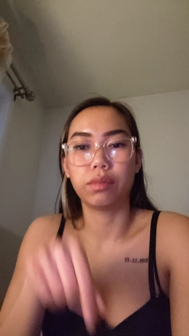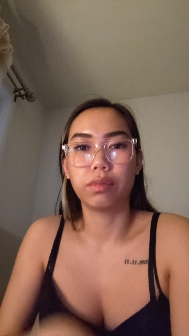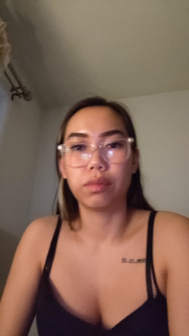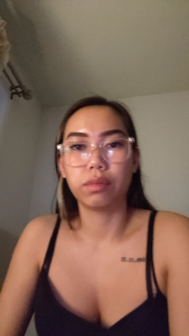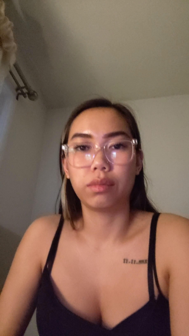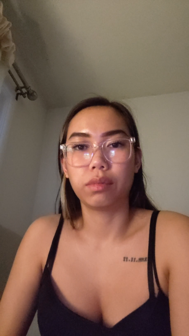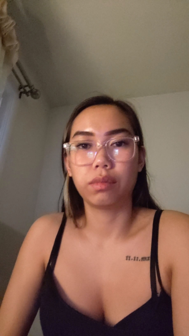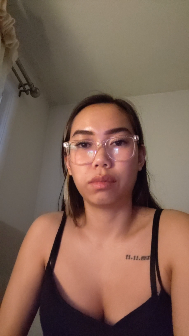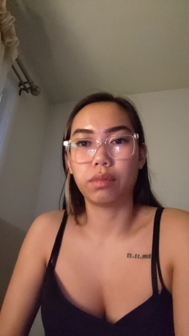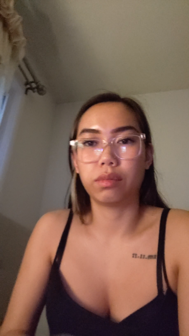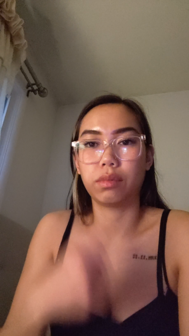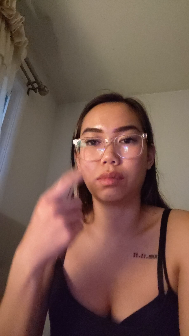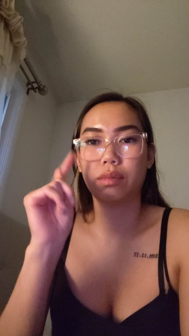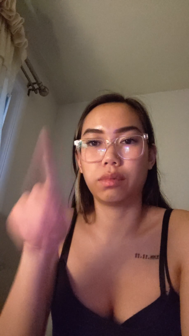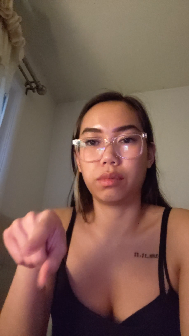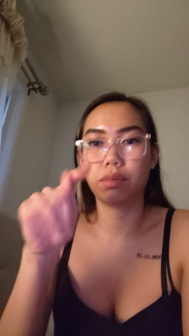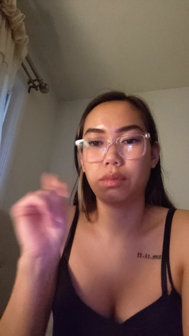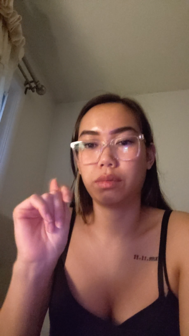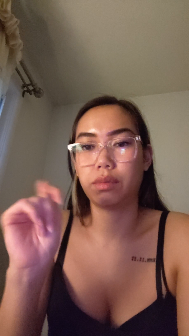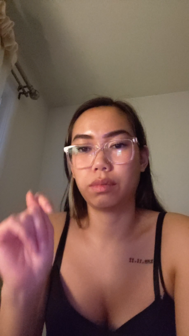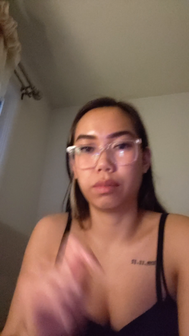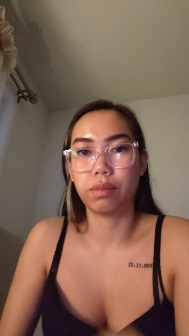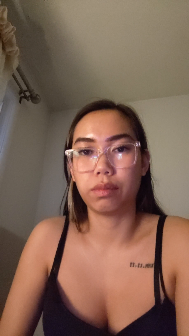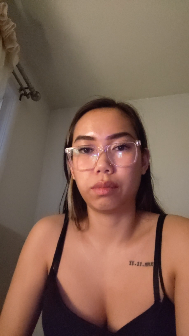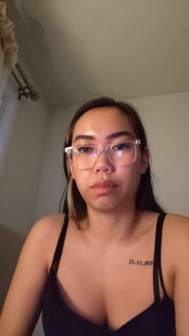go potty